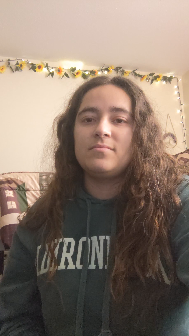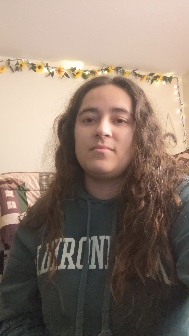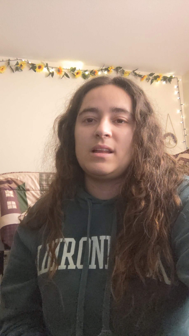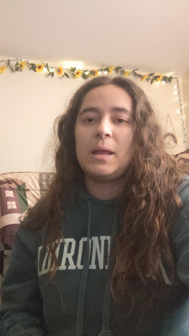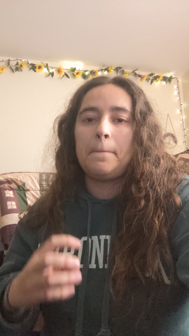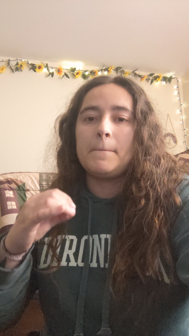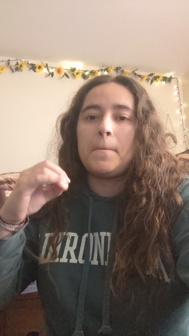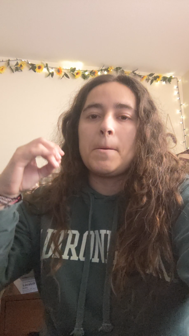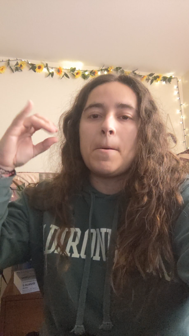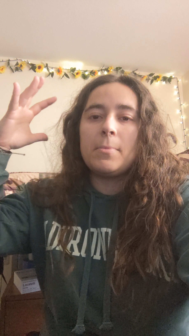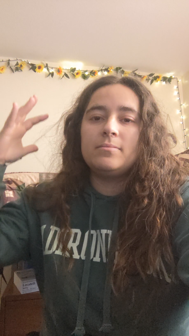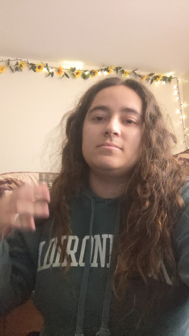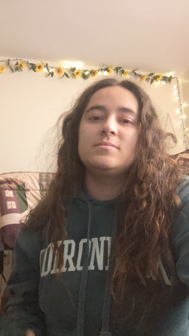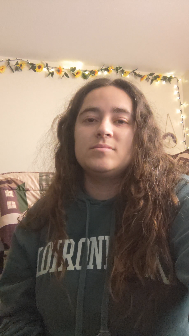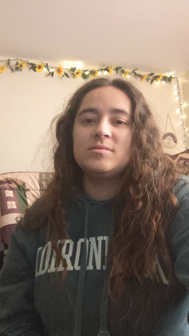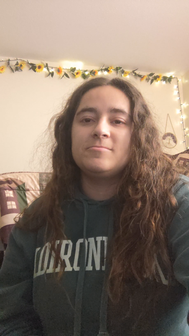bubbles